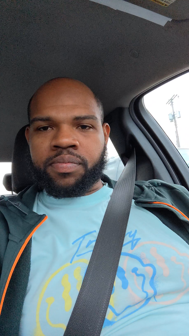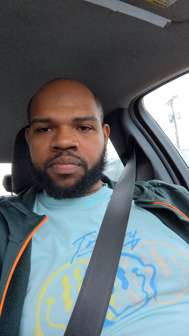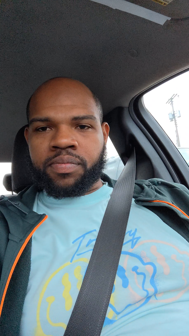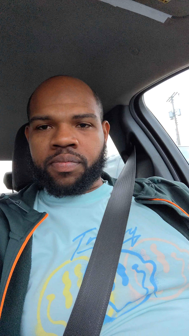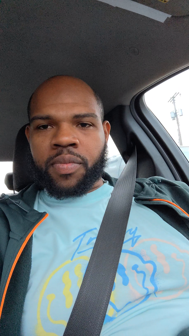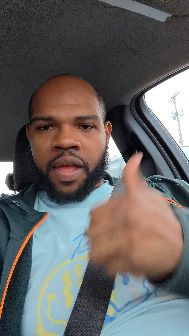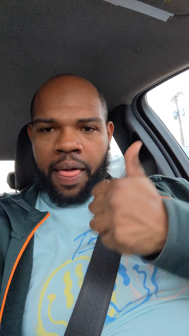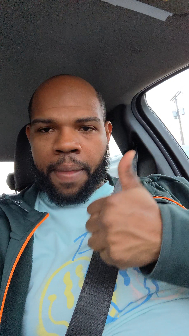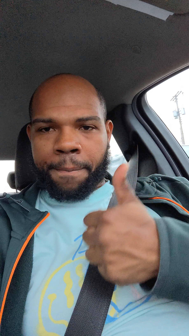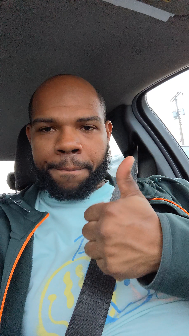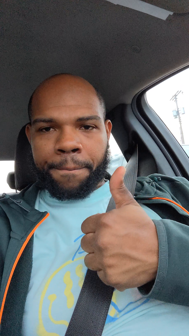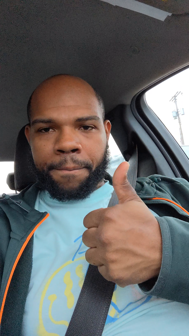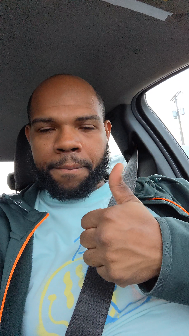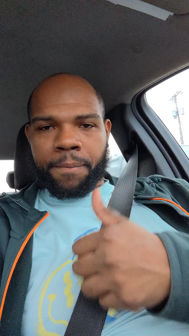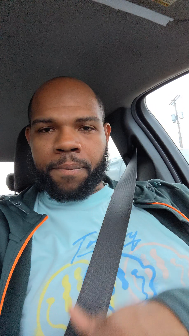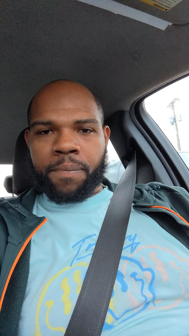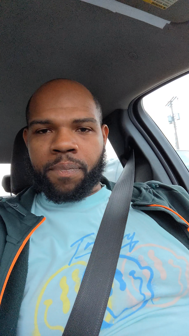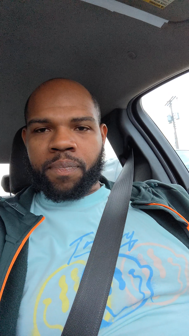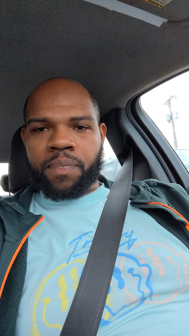help